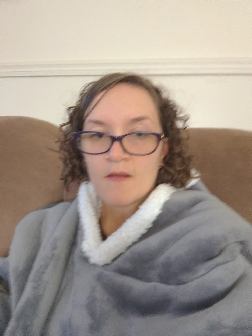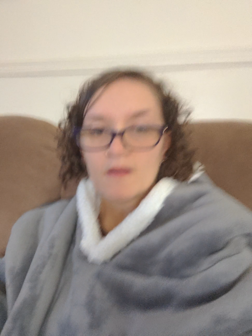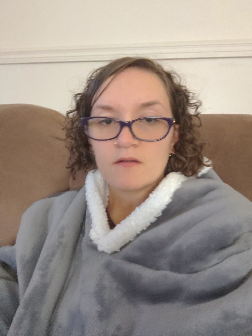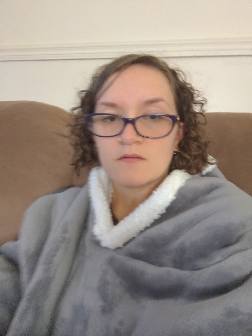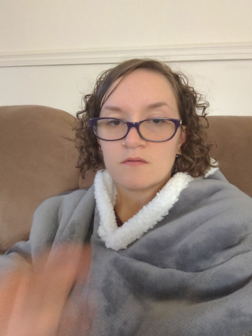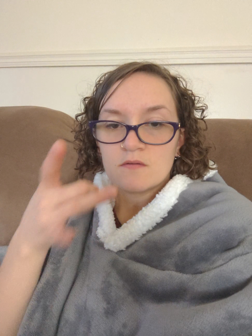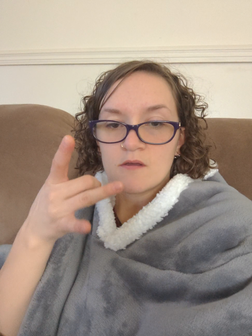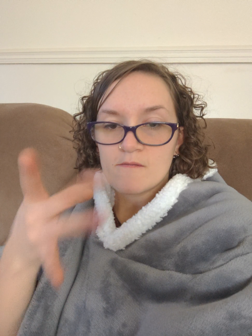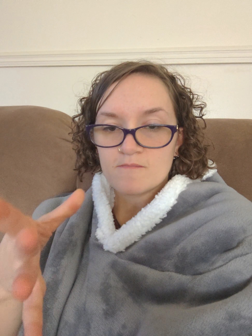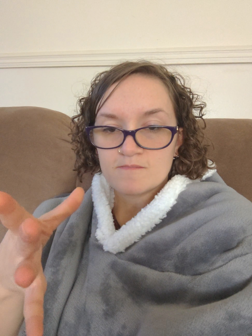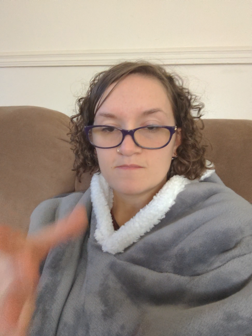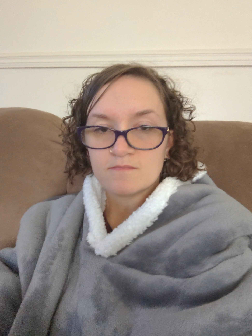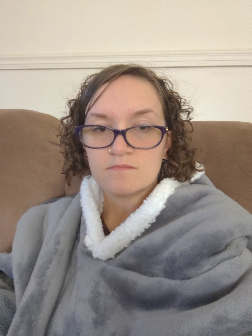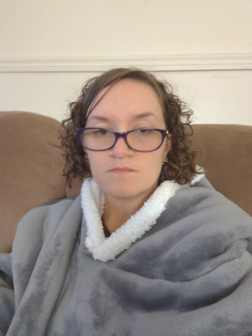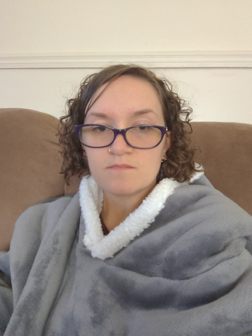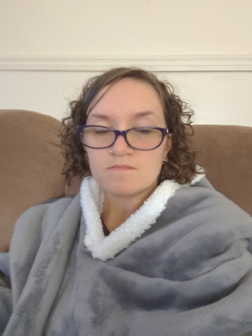hate